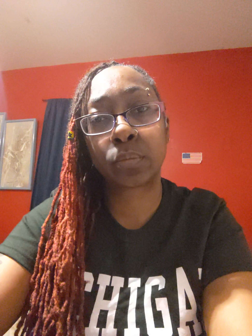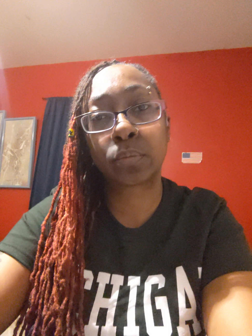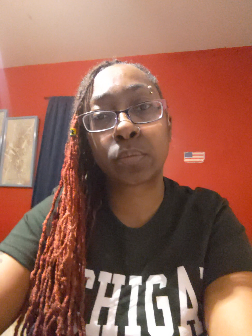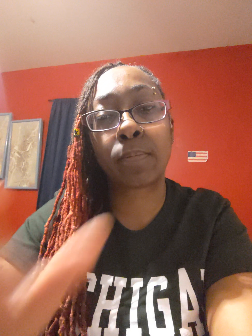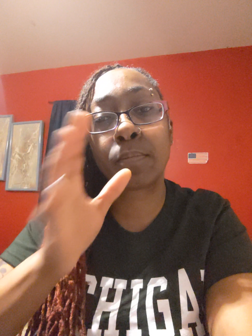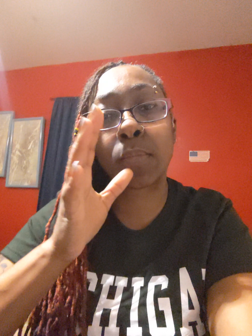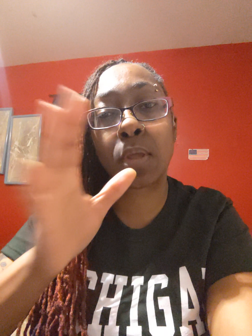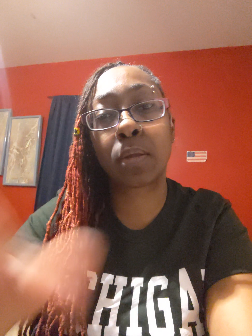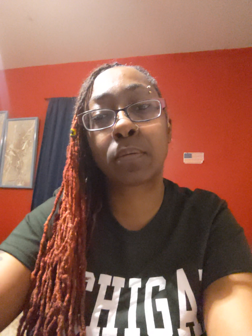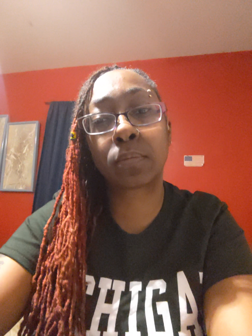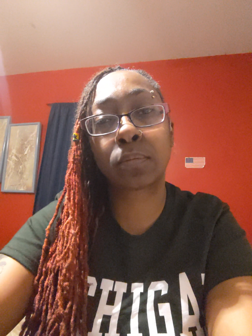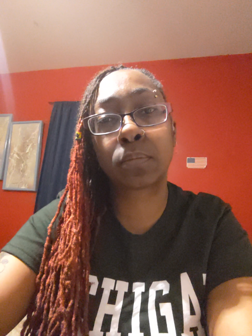mom